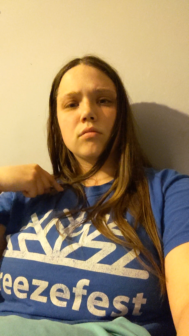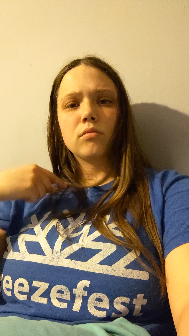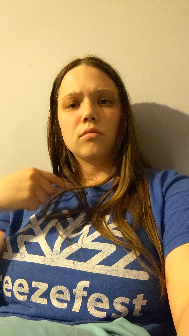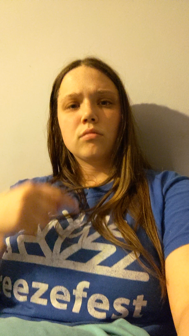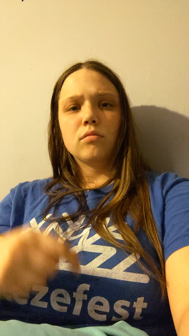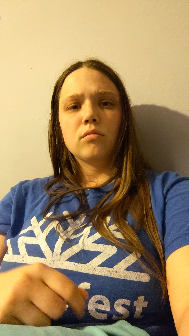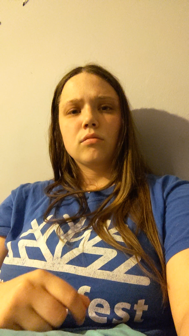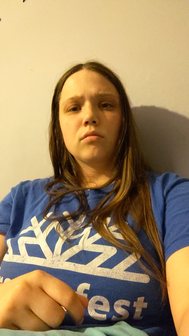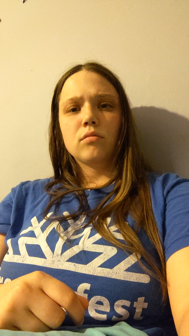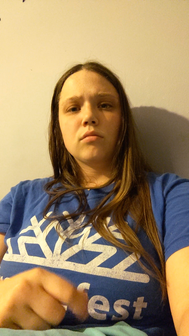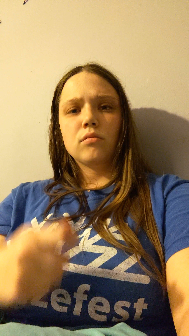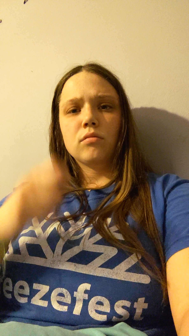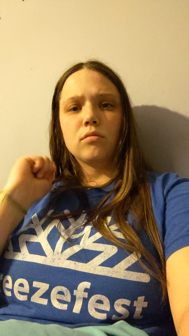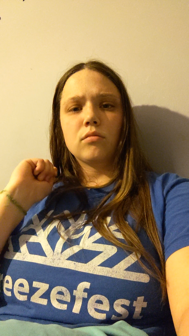rip